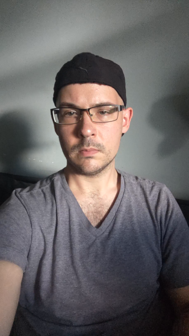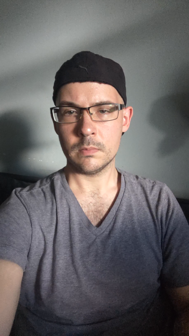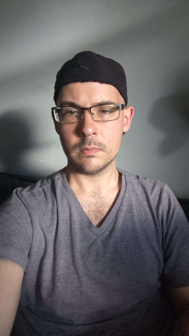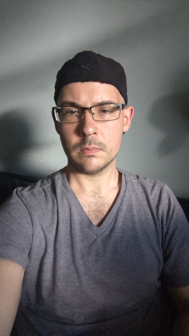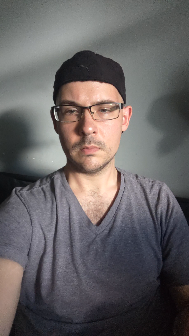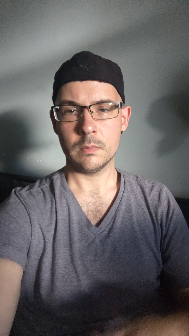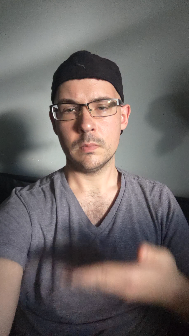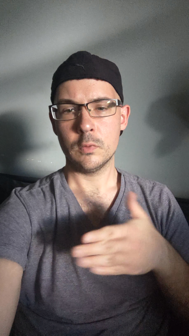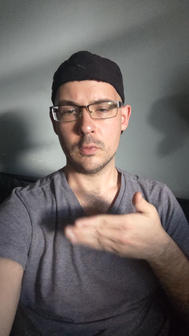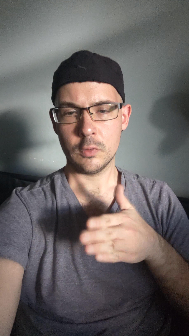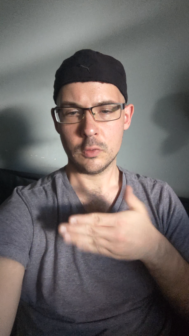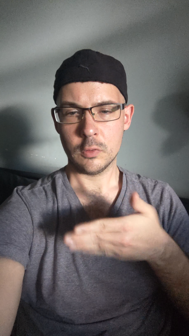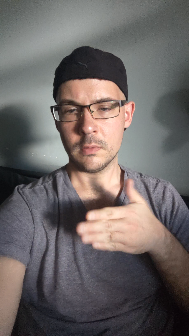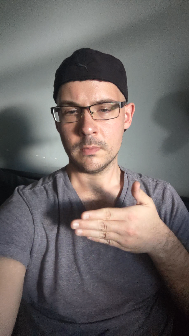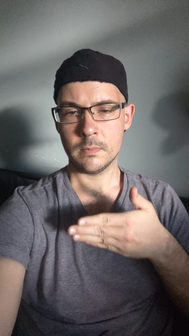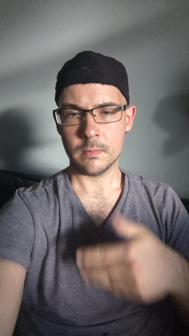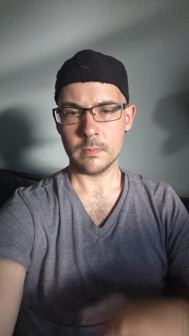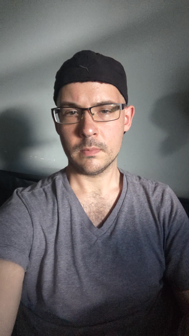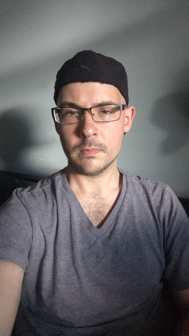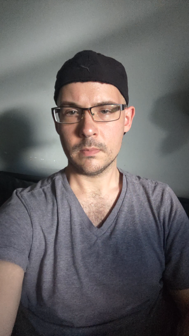cook